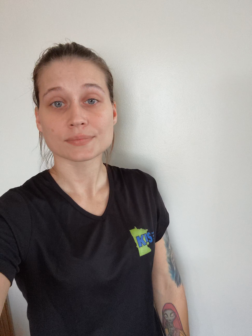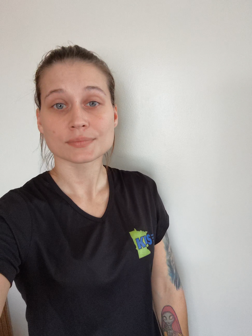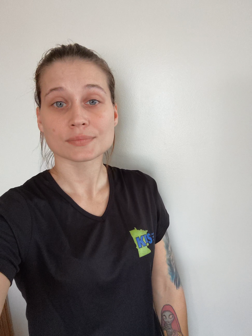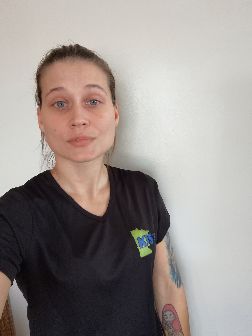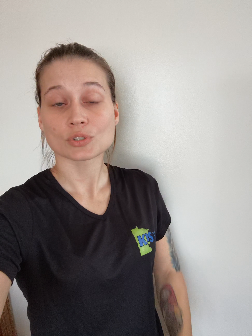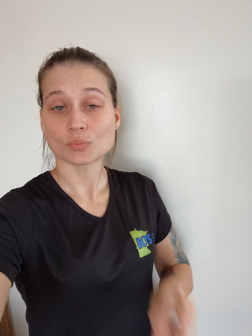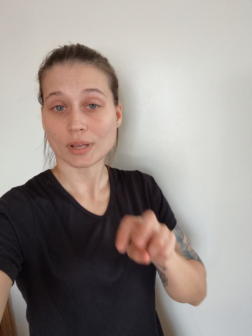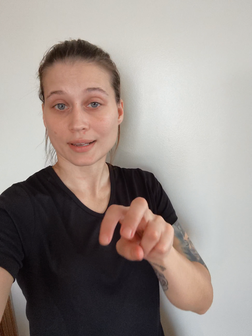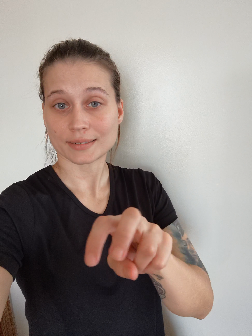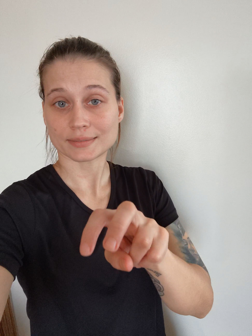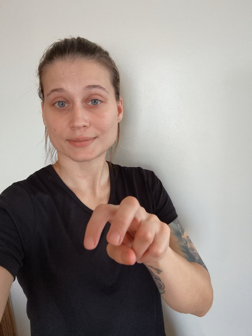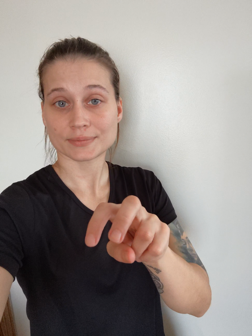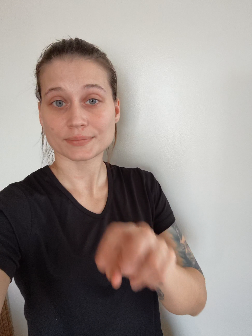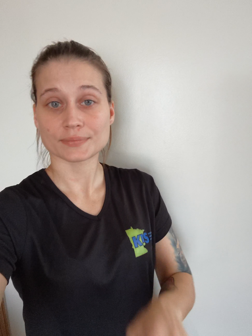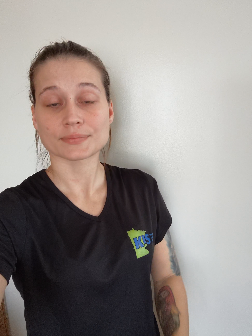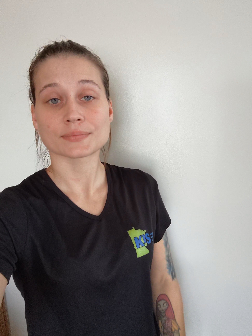ride